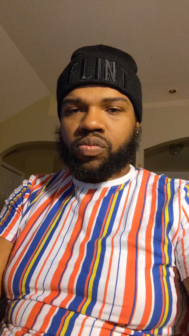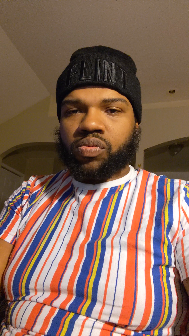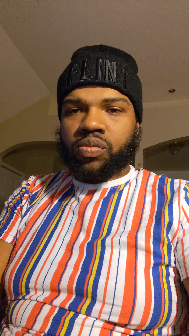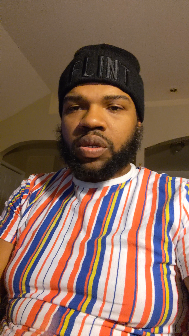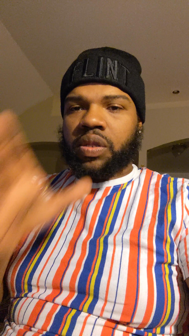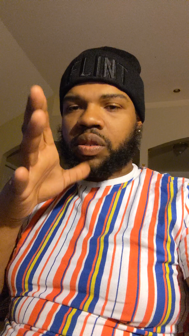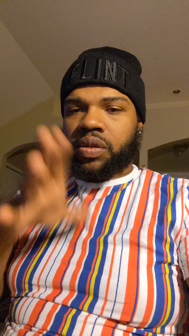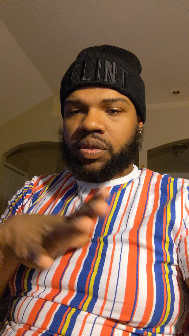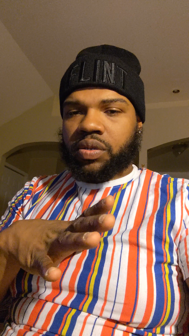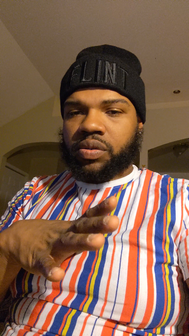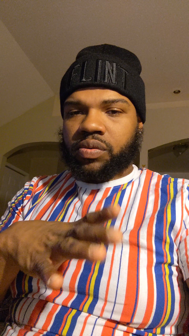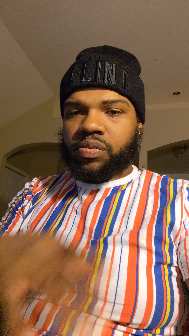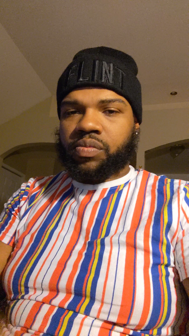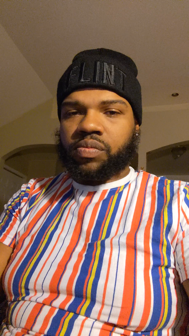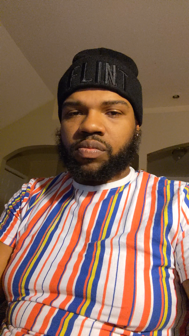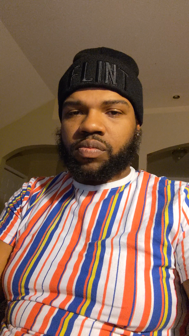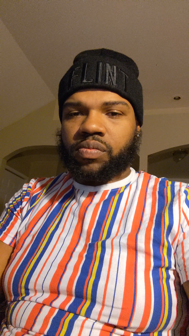lady